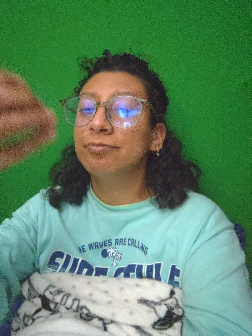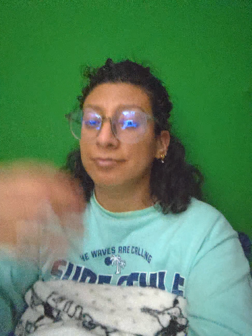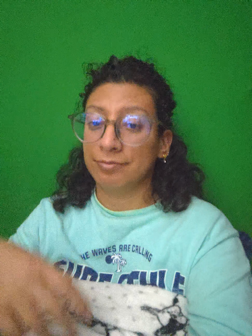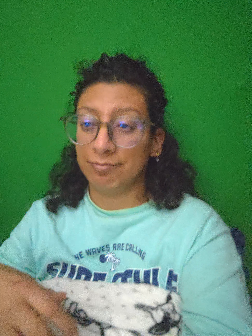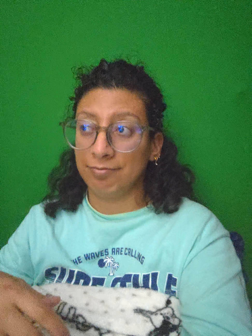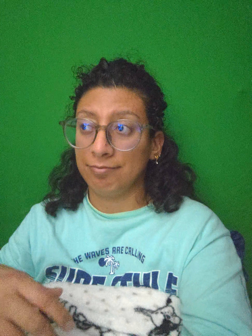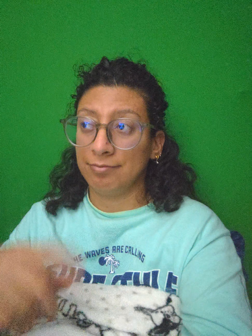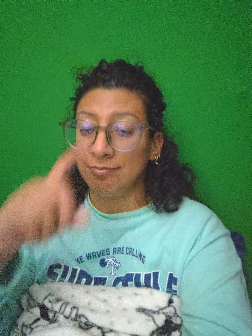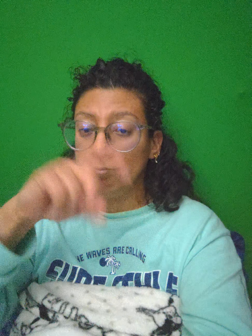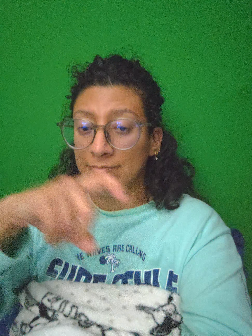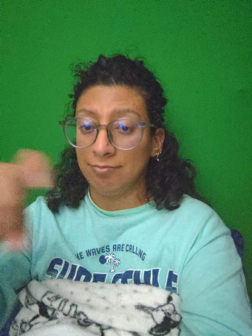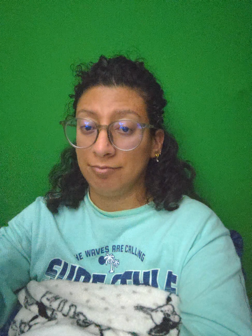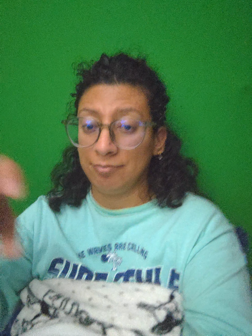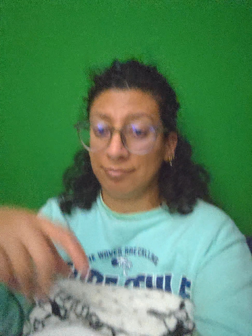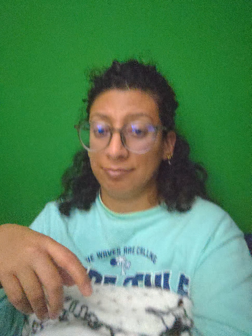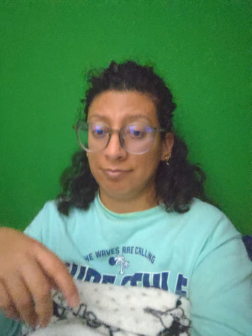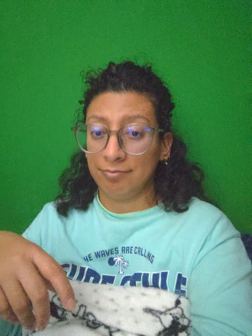closet